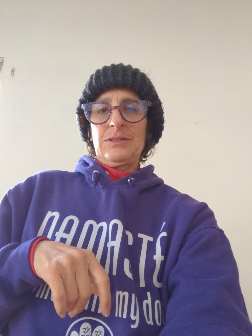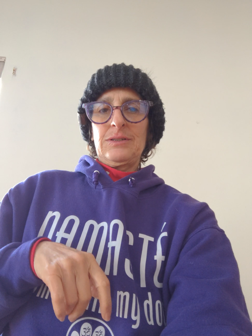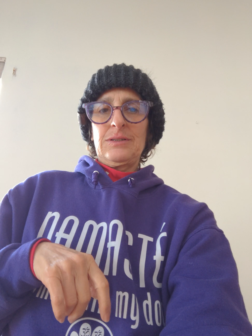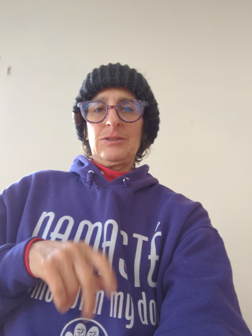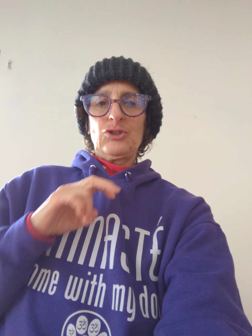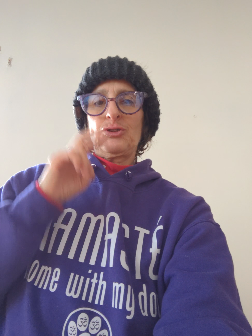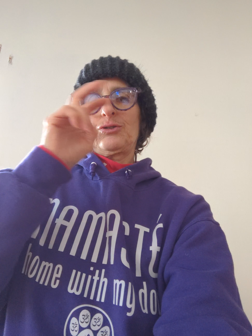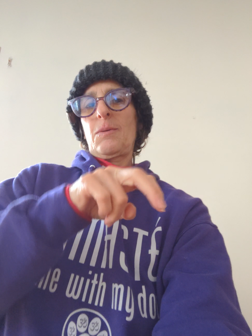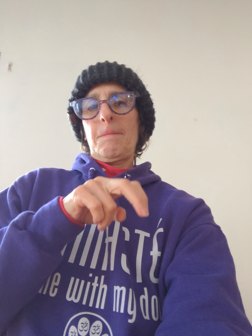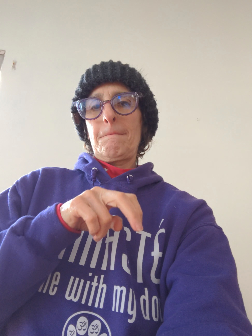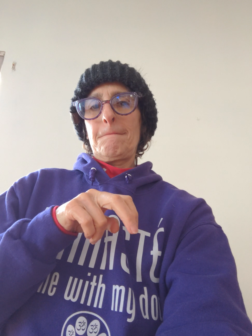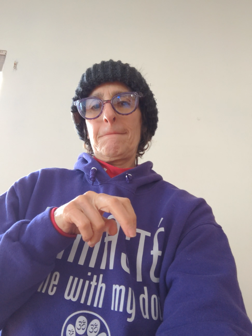jump